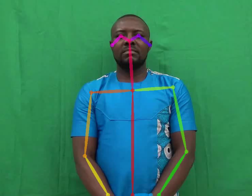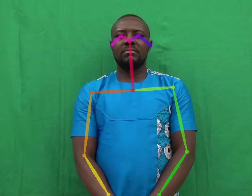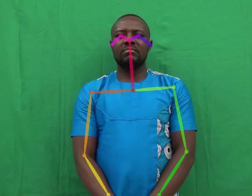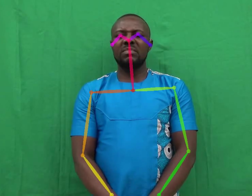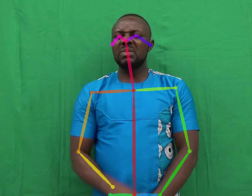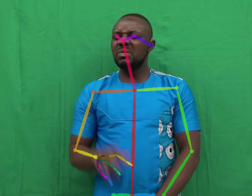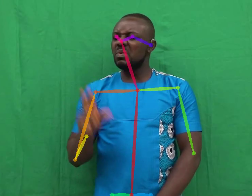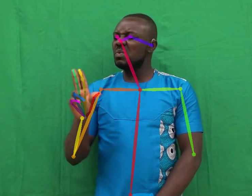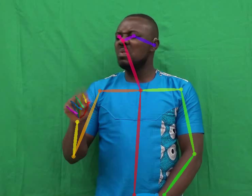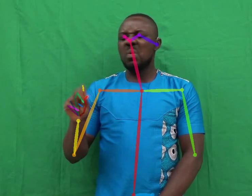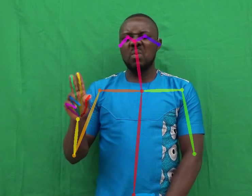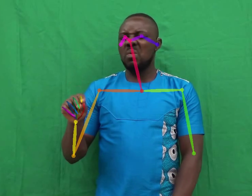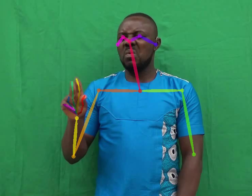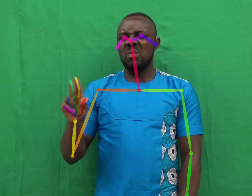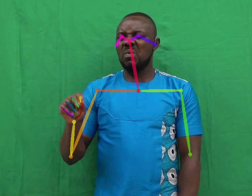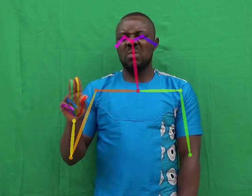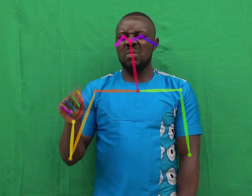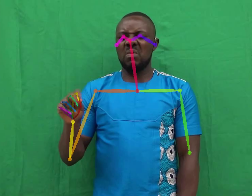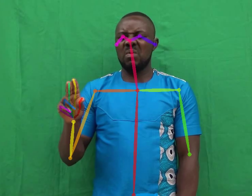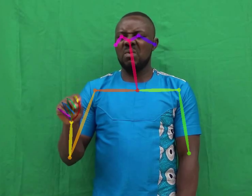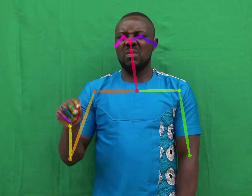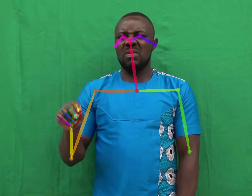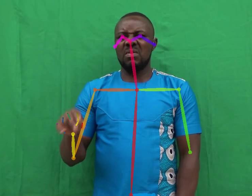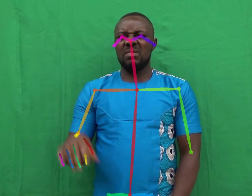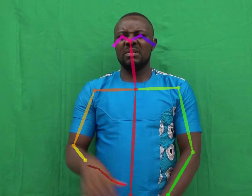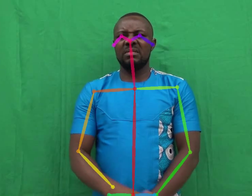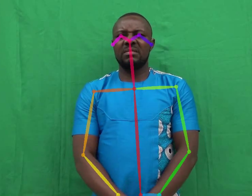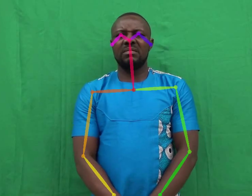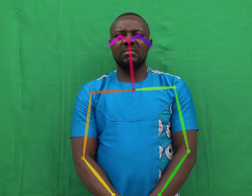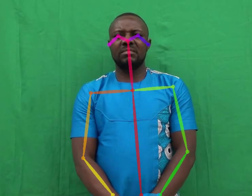no